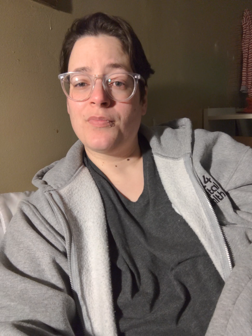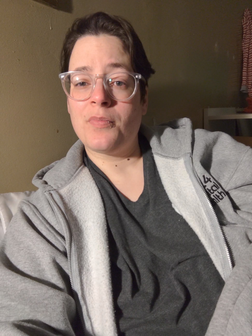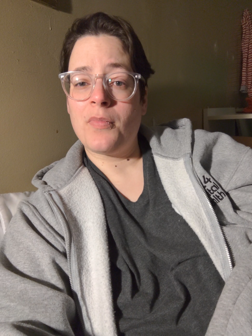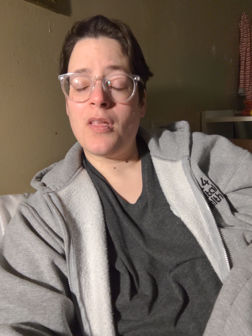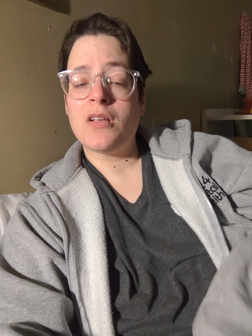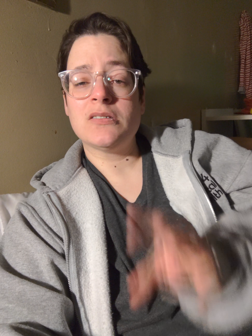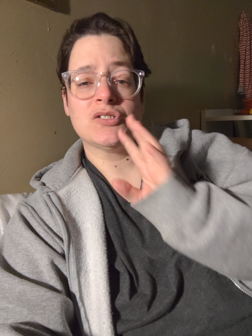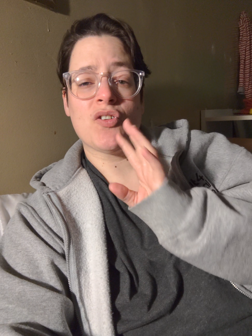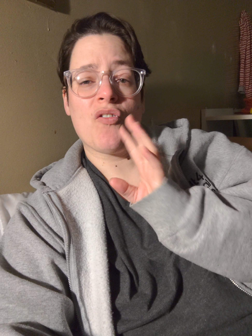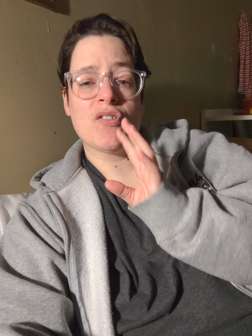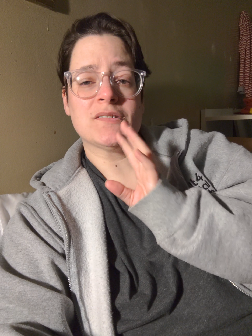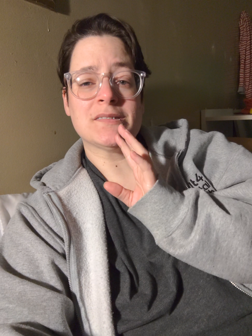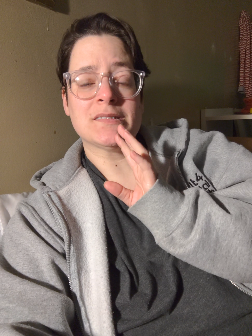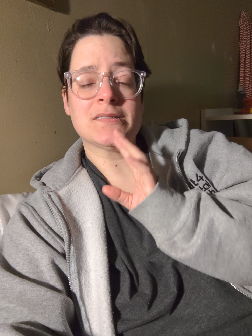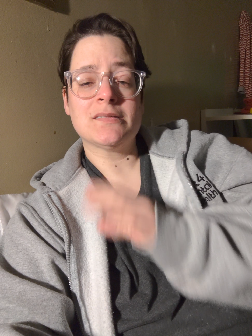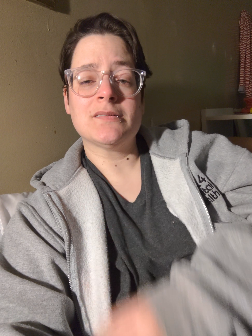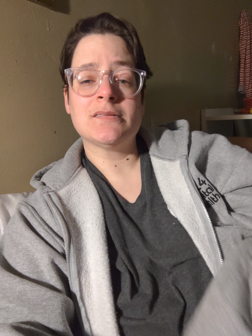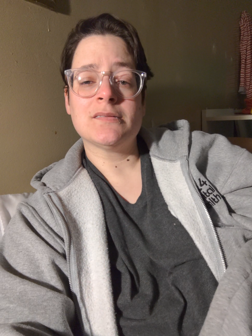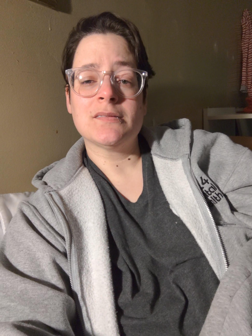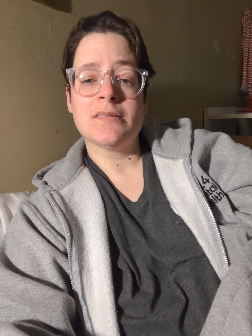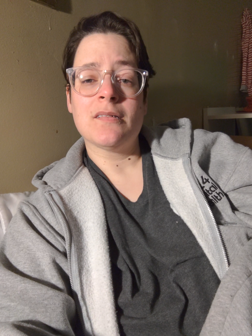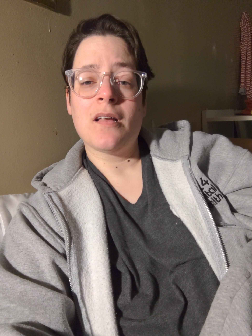talk